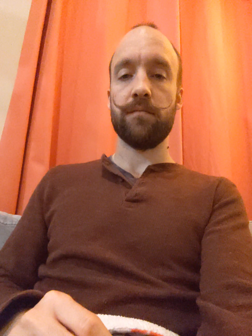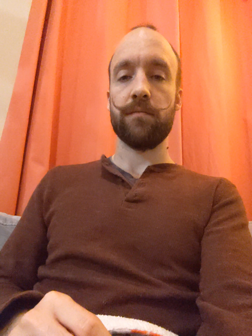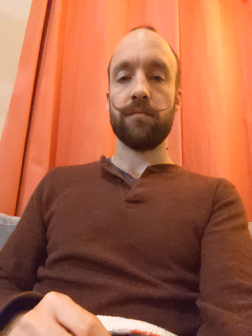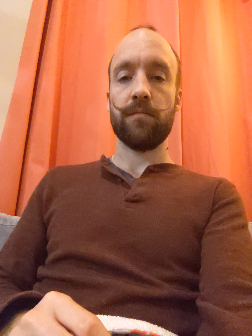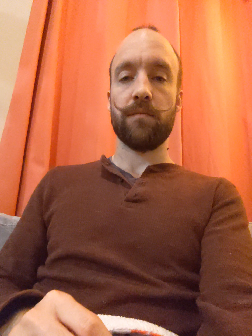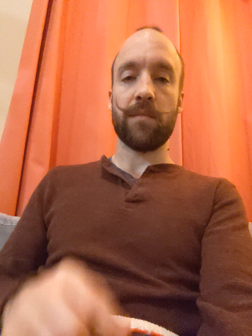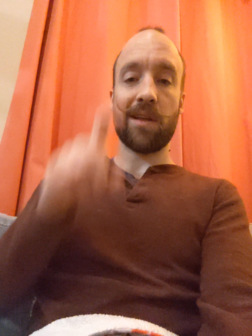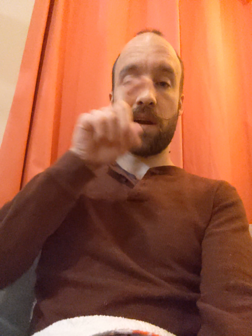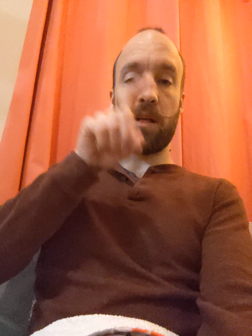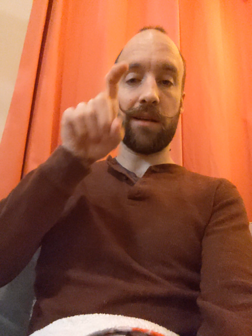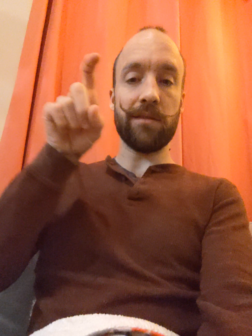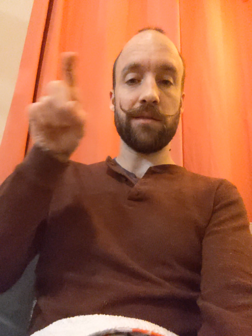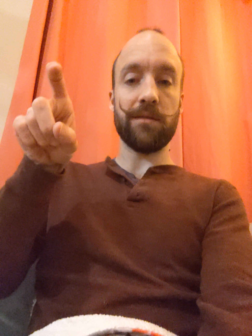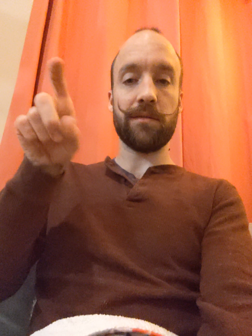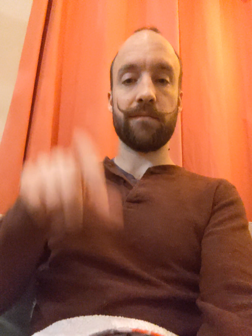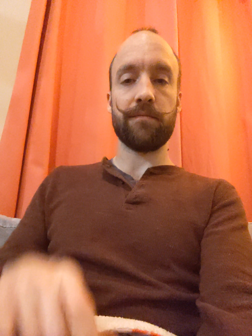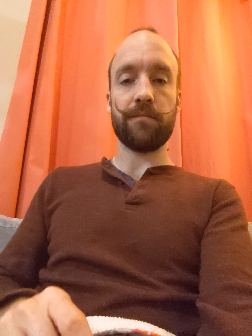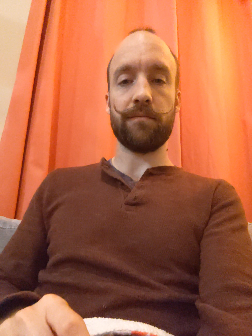closet